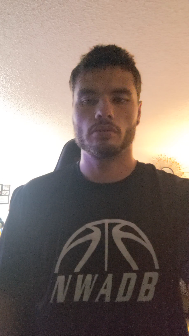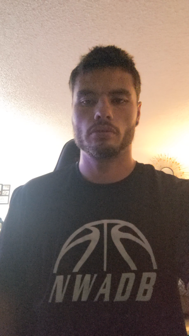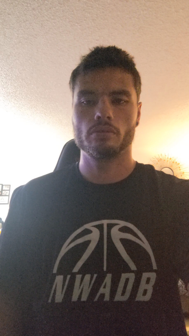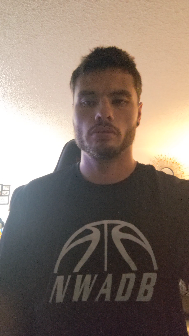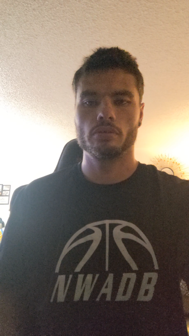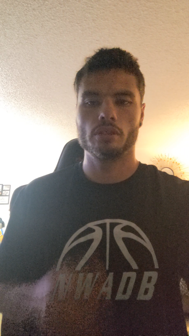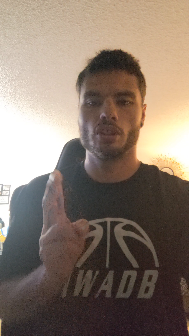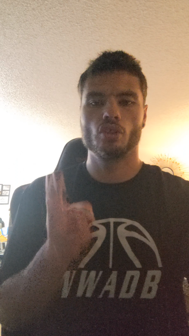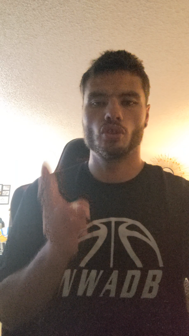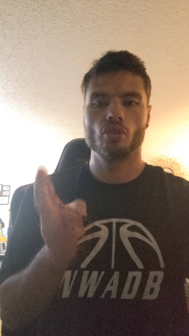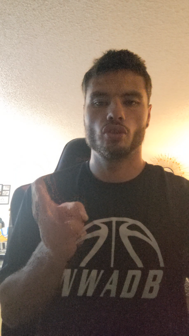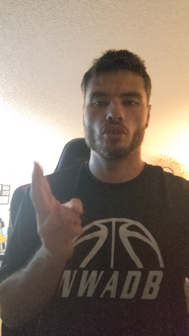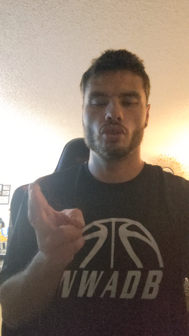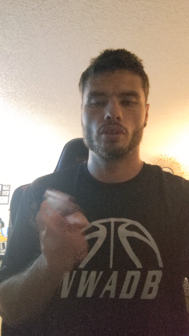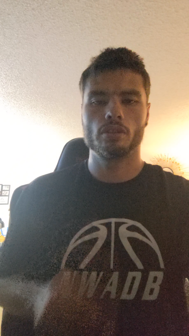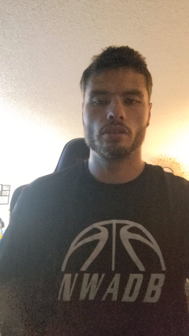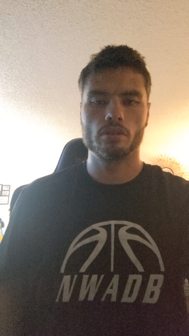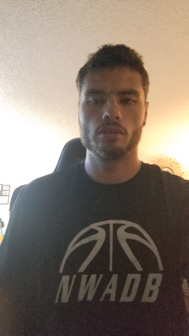hurry